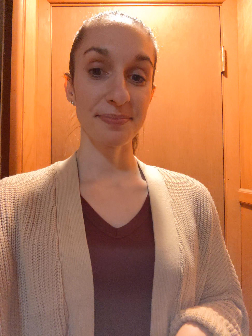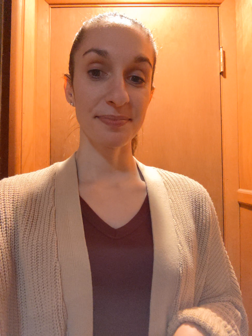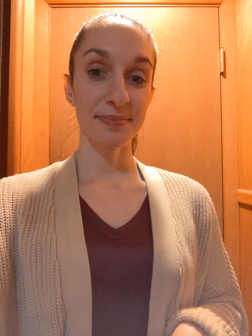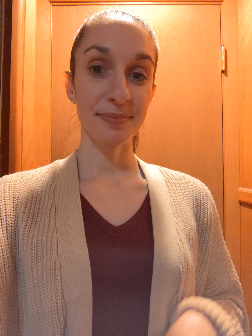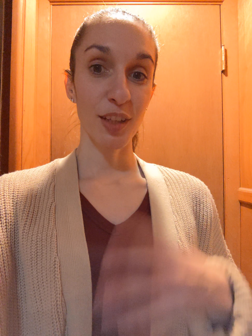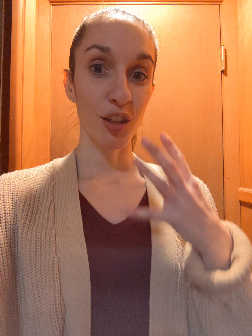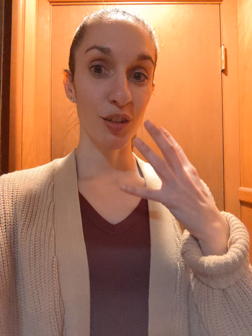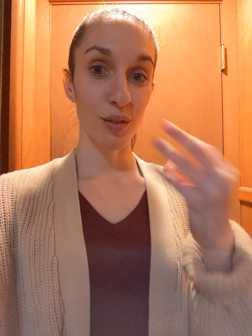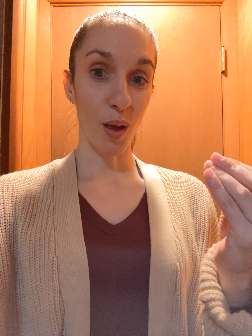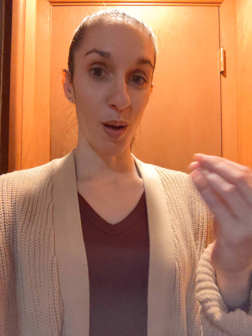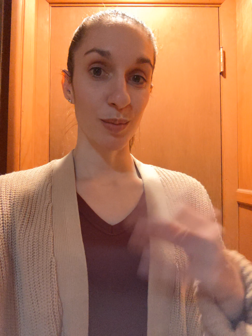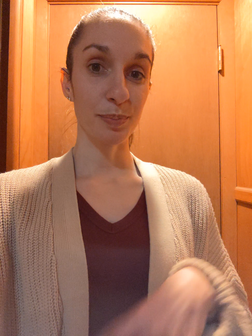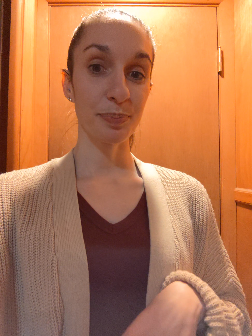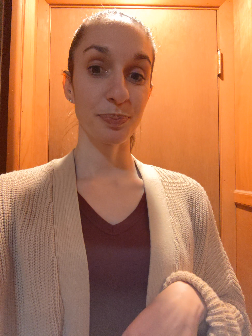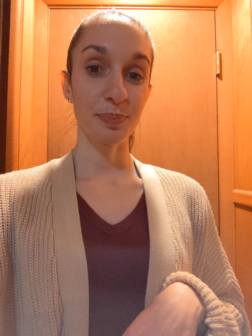go